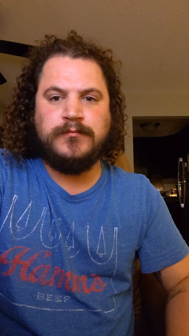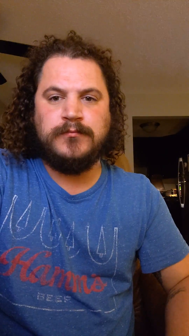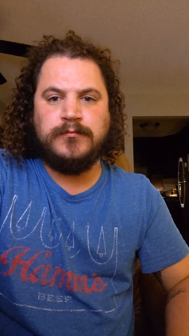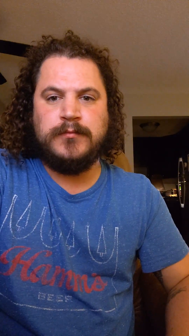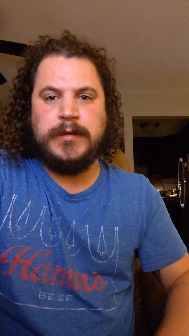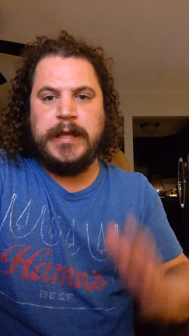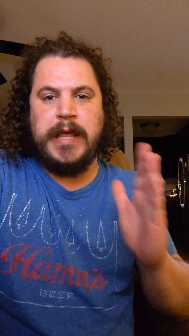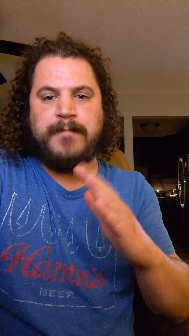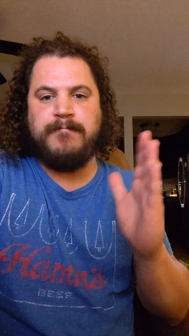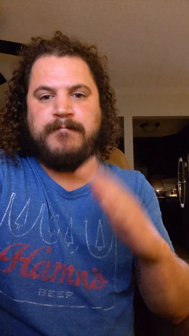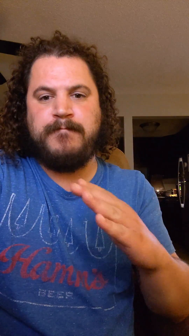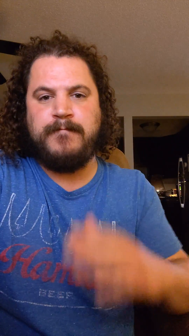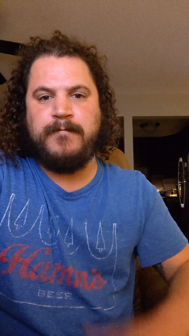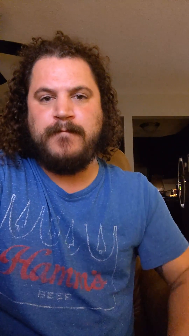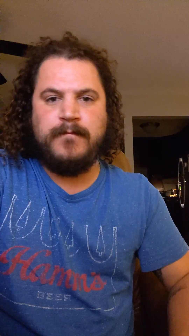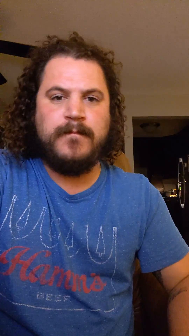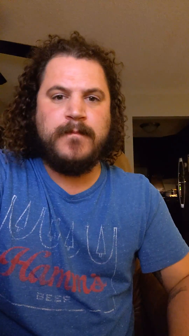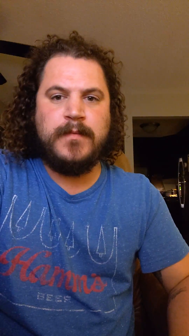clap